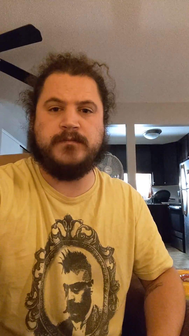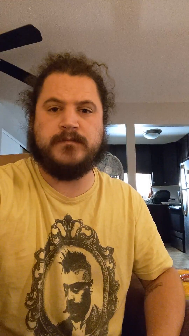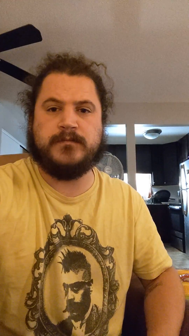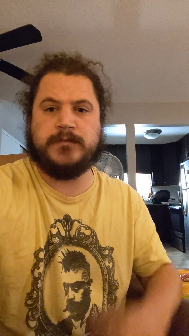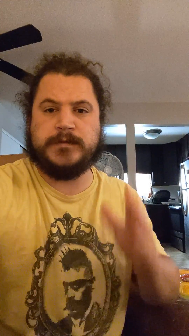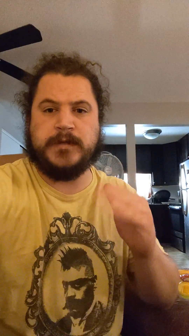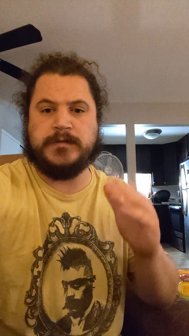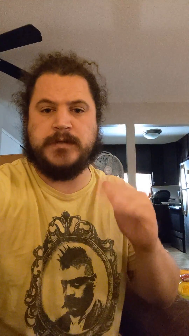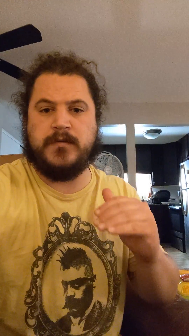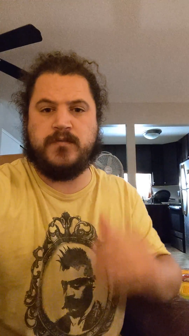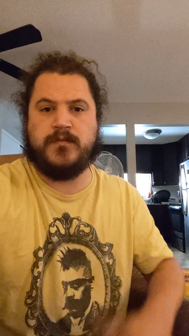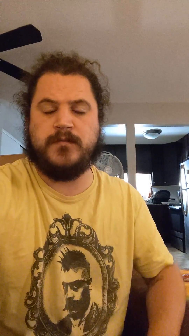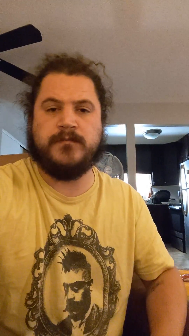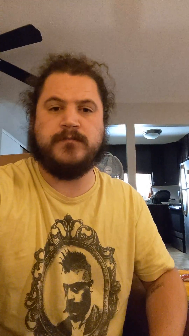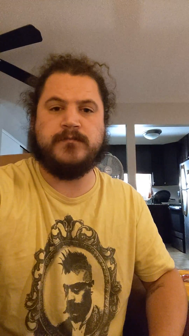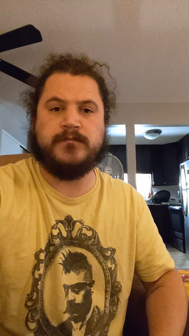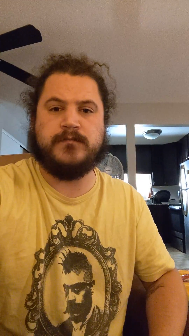downtown